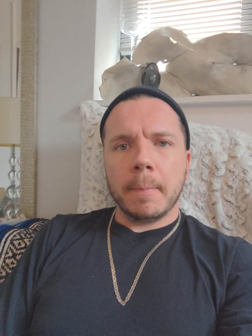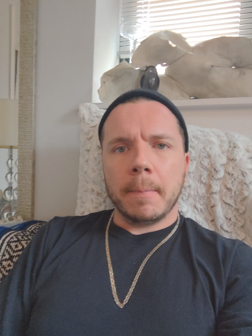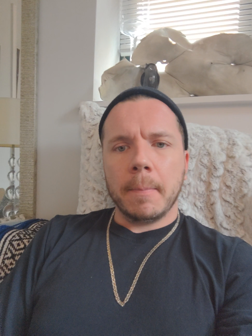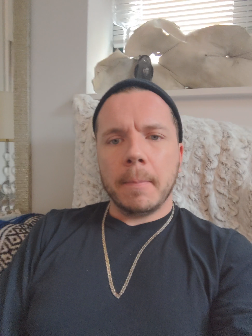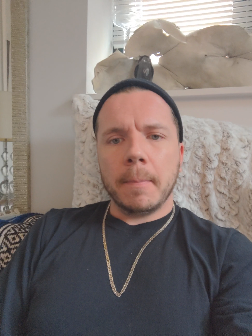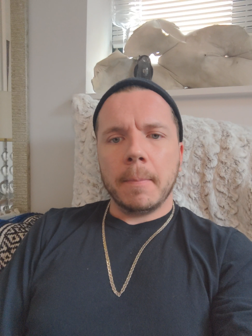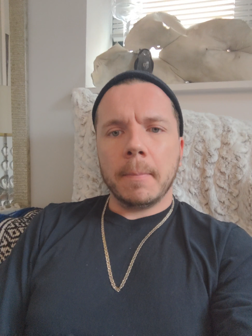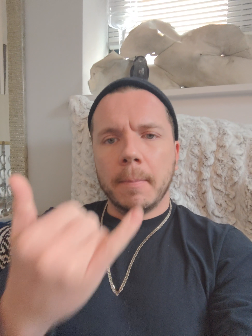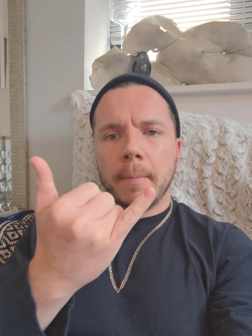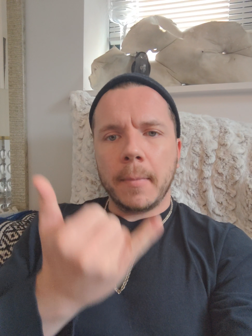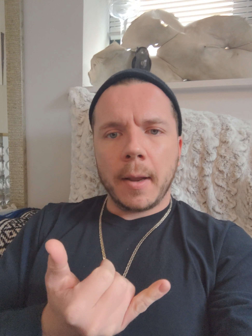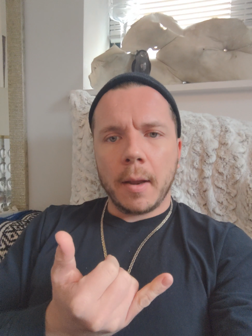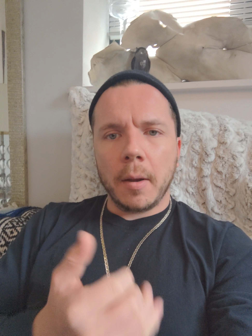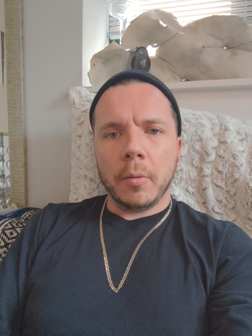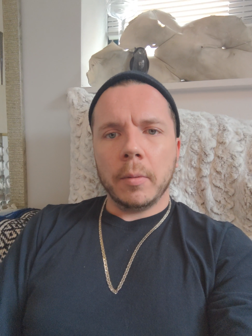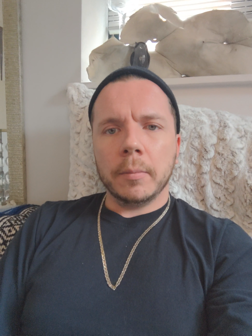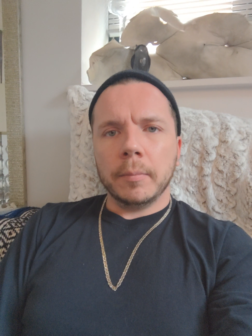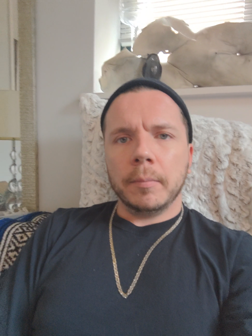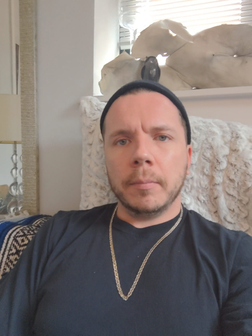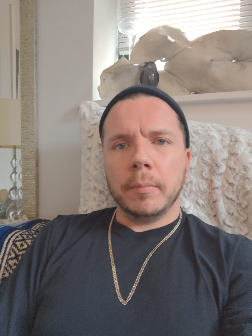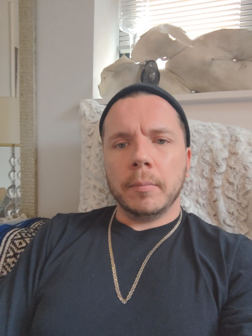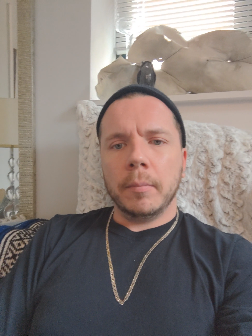now